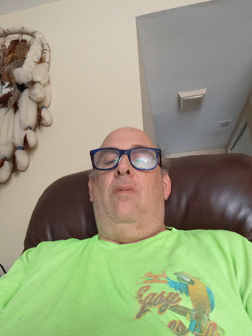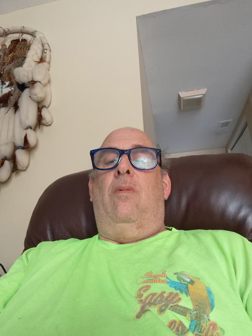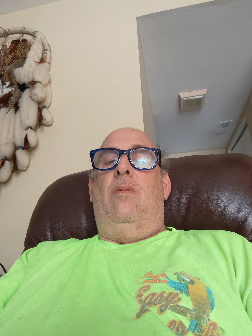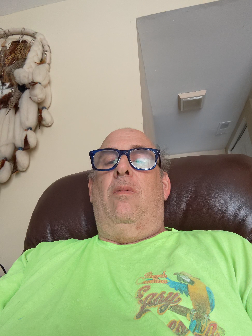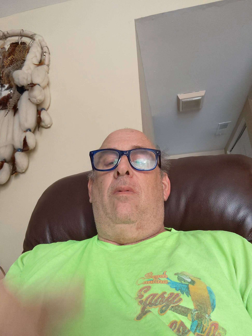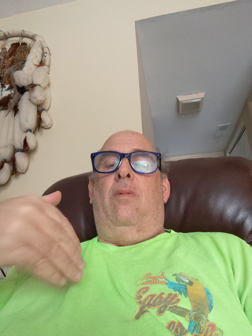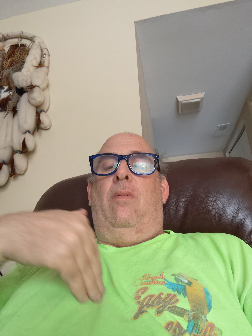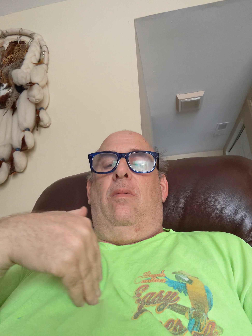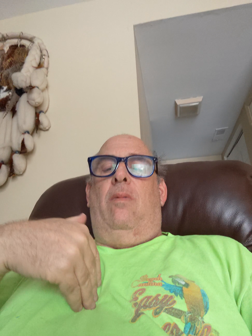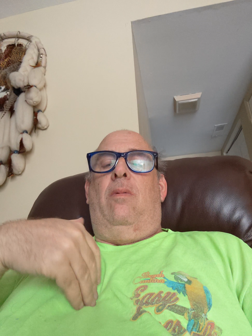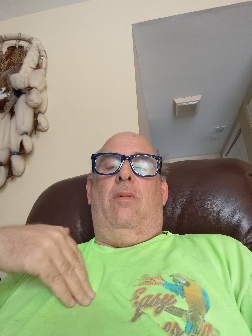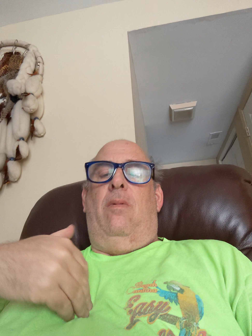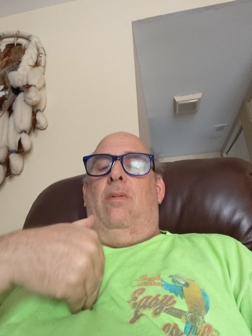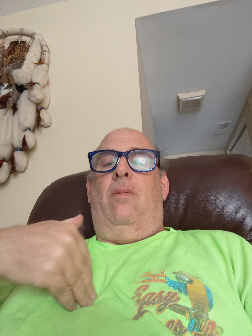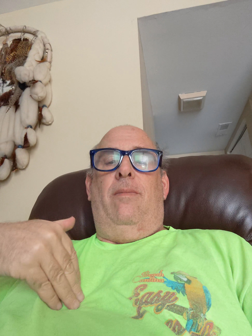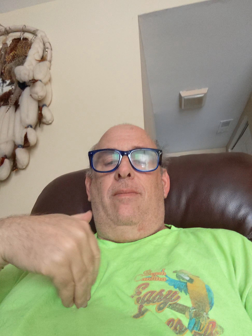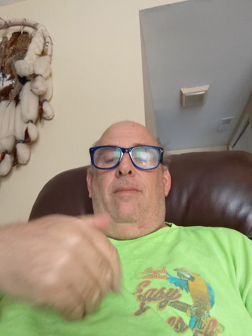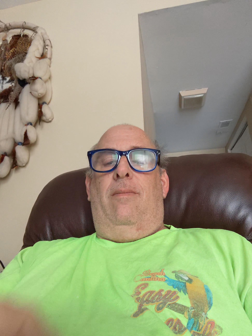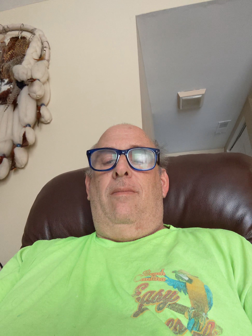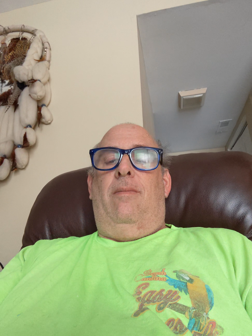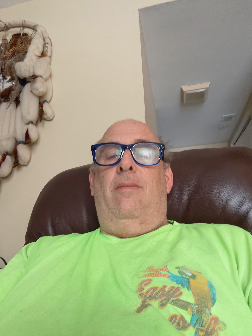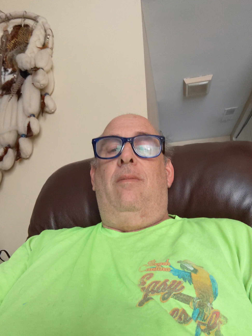animal